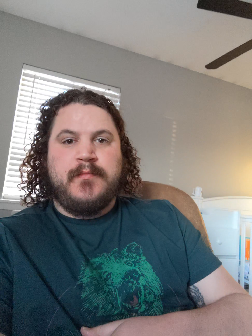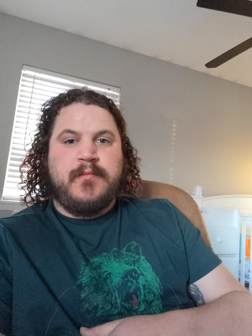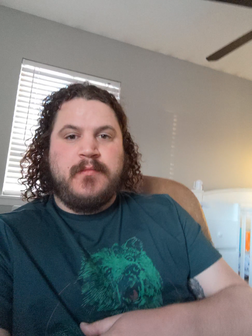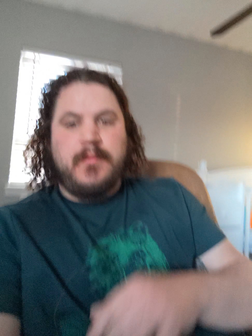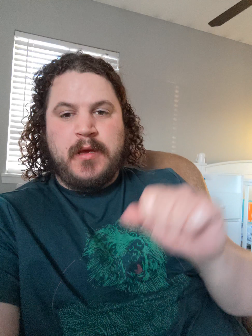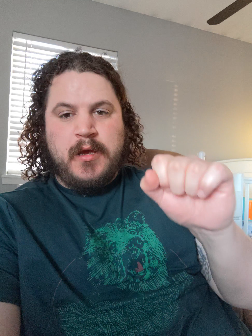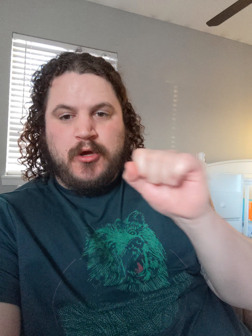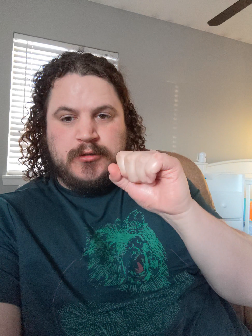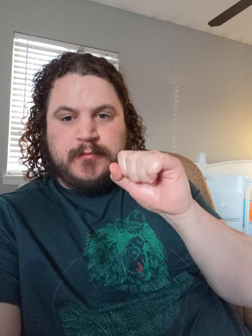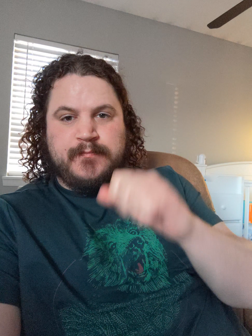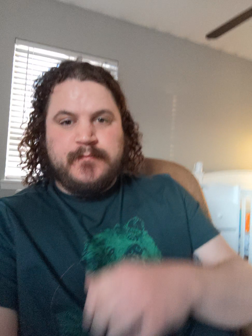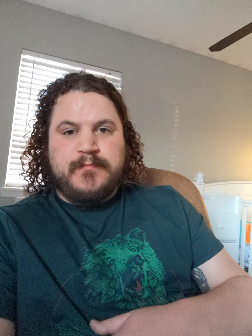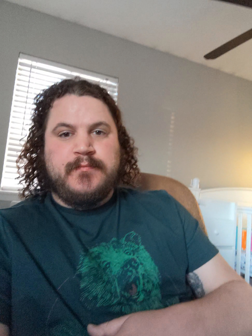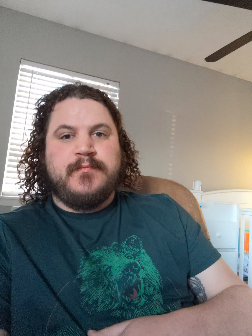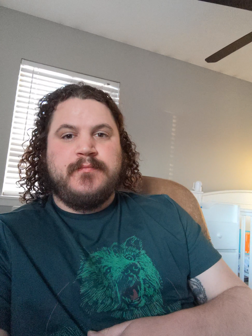carrot